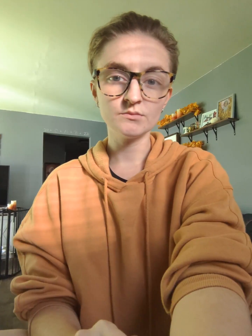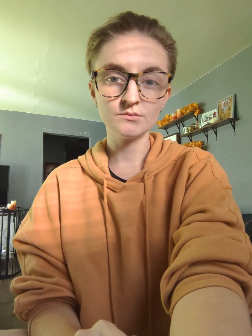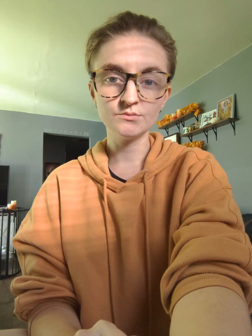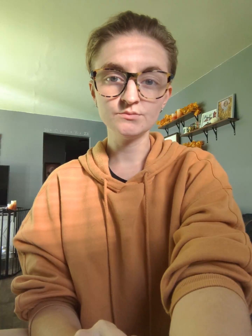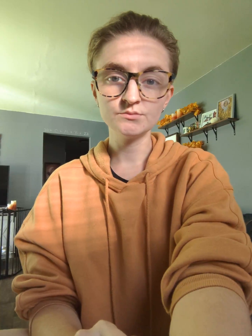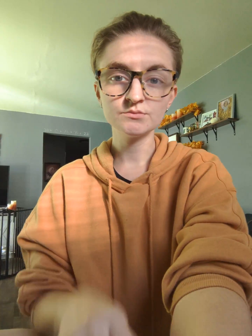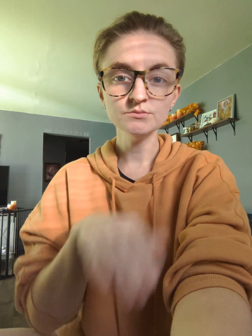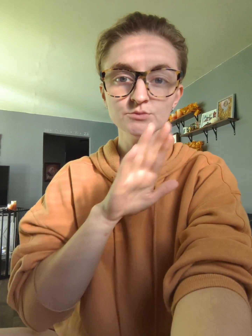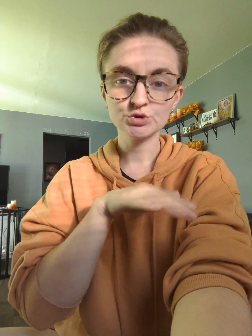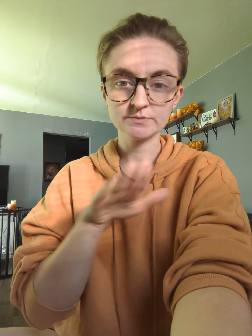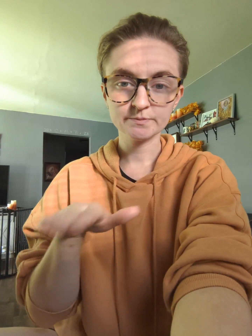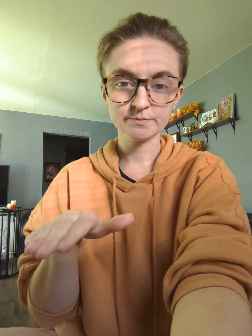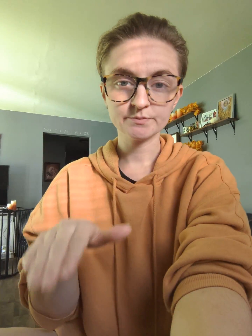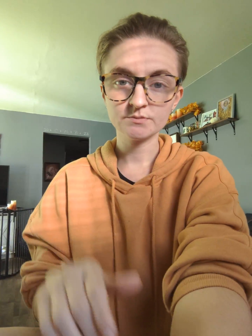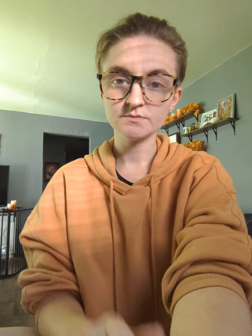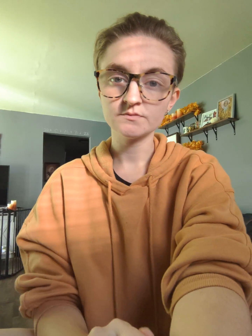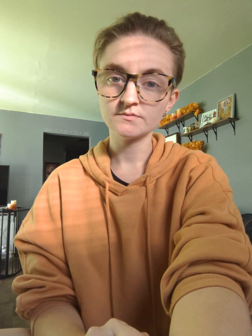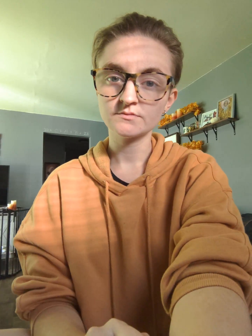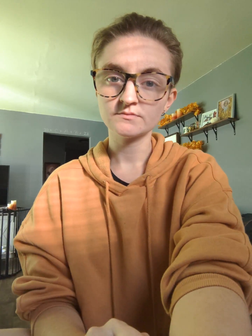children